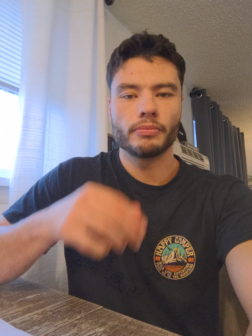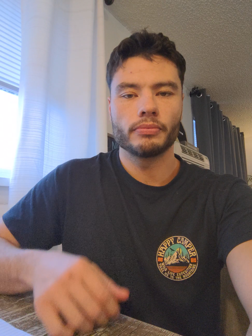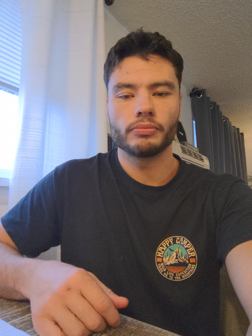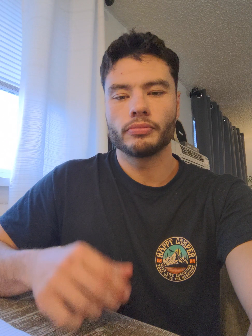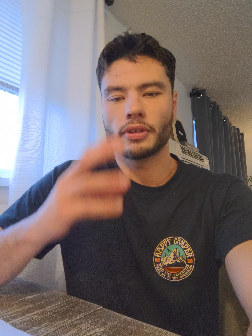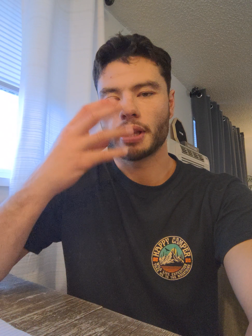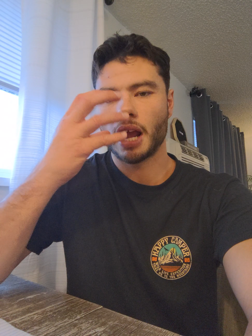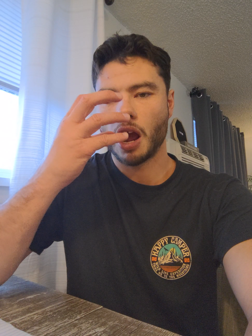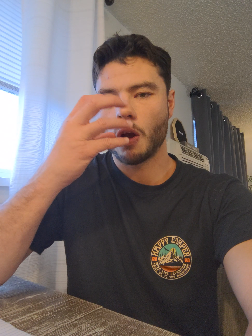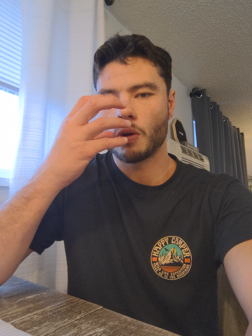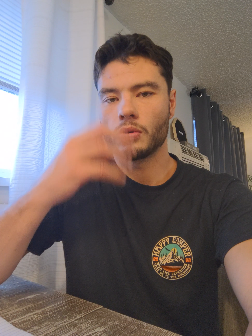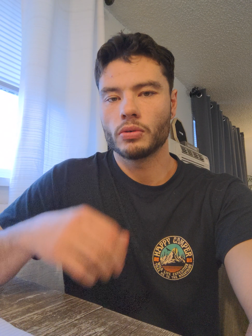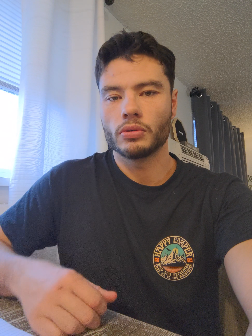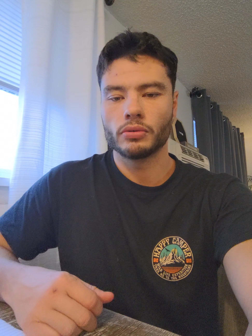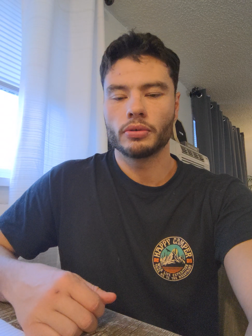clown